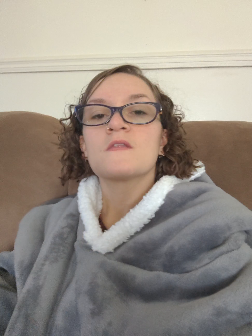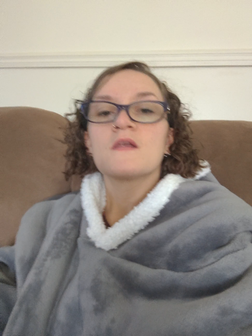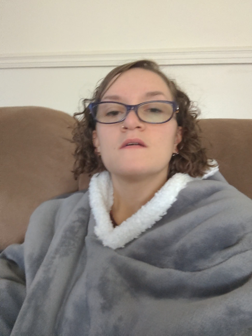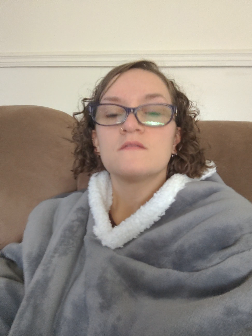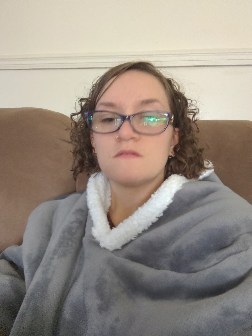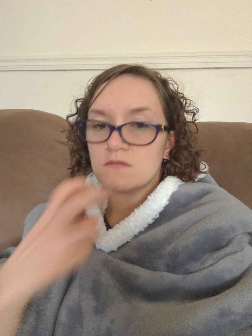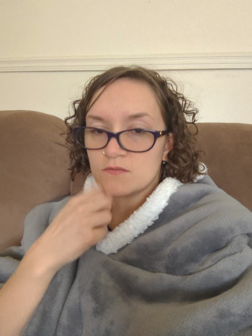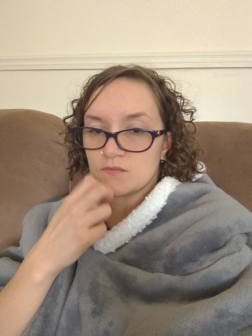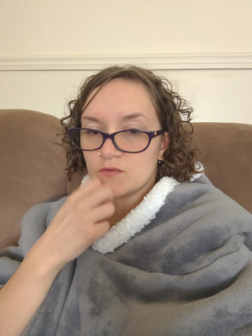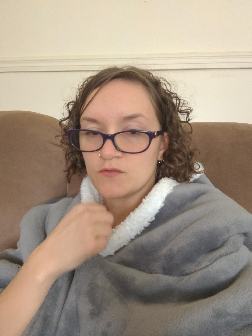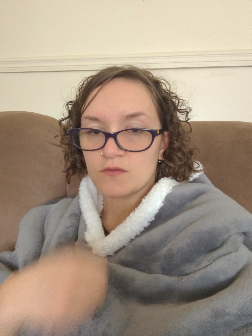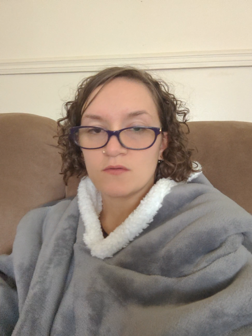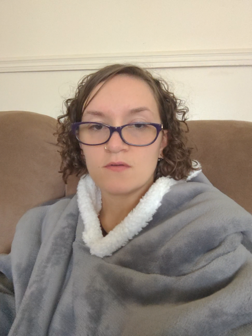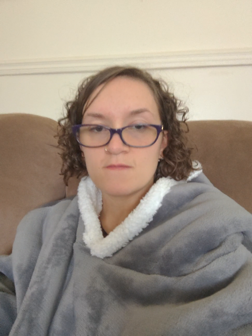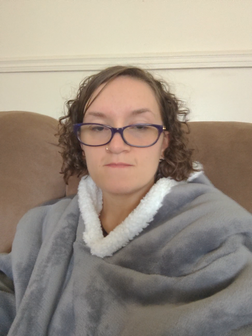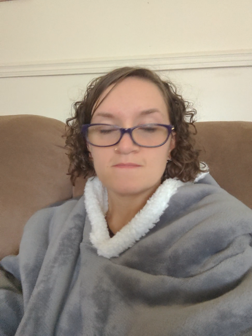underwear